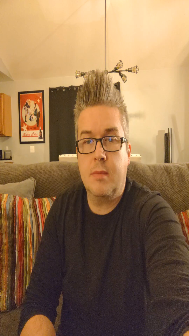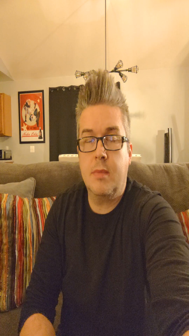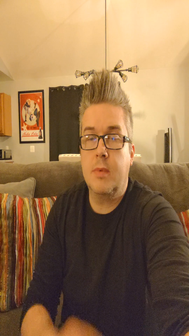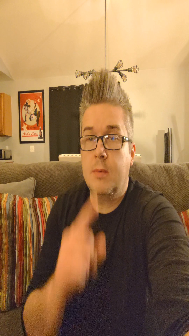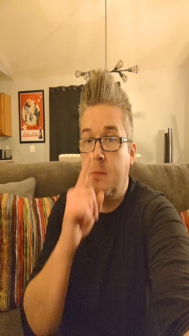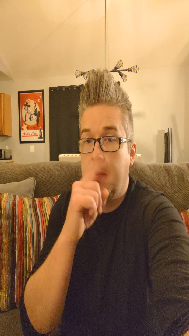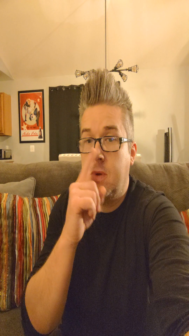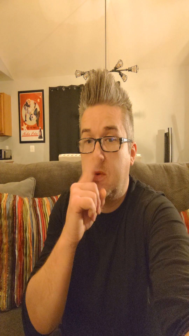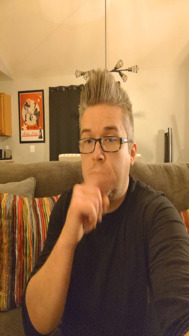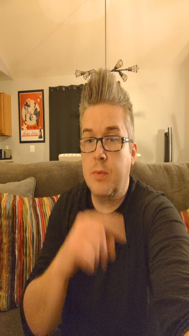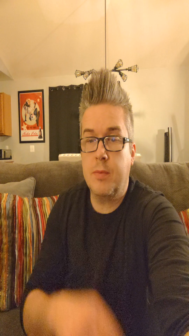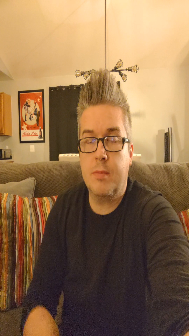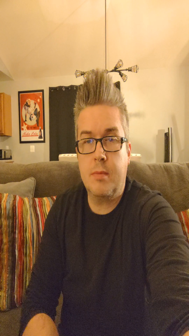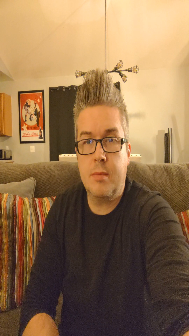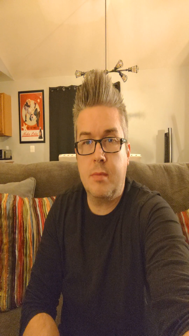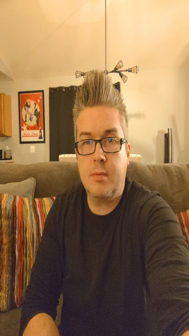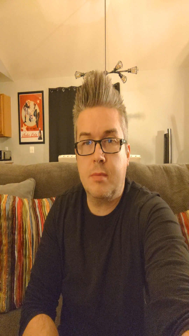mouse